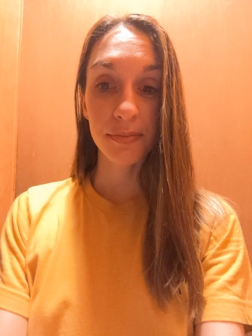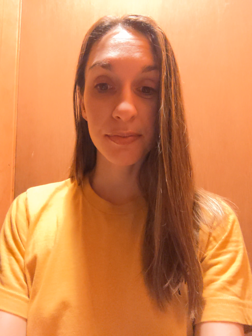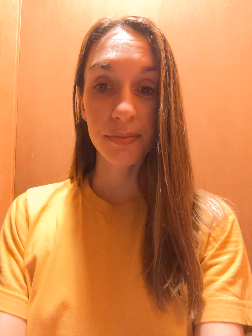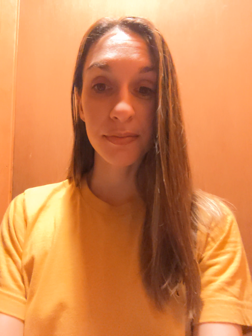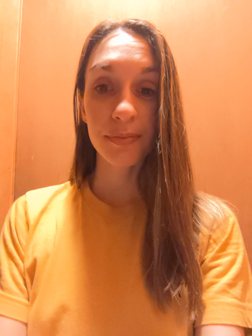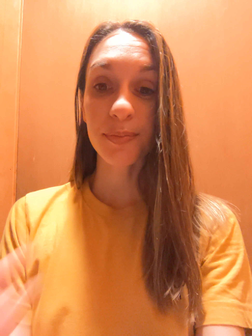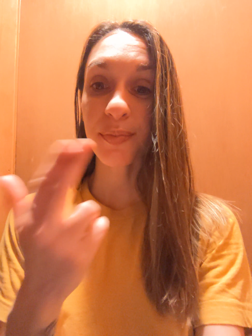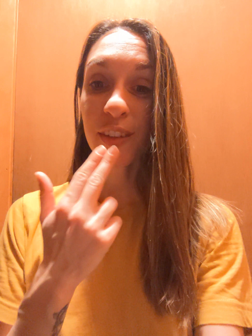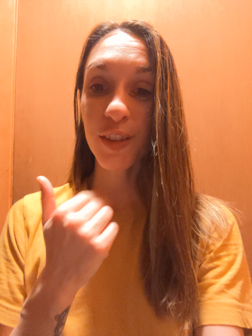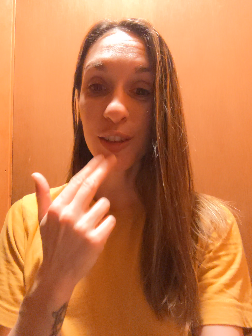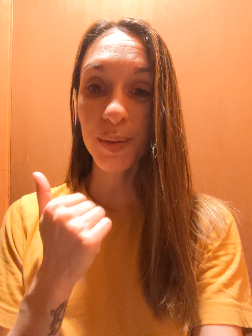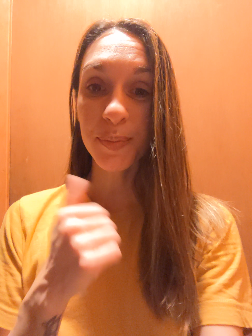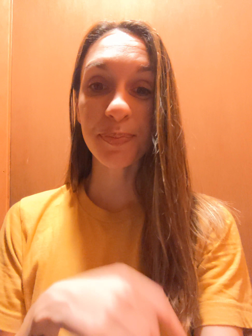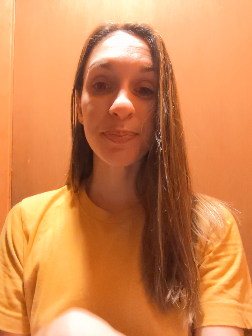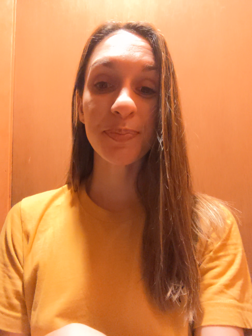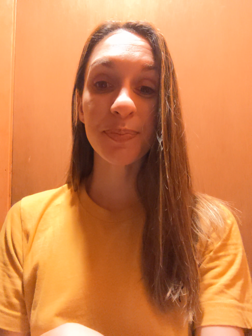cute